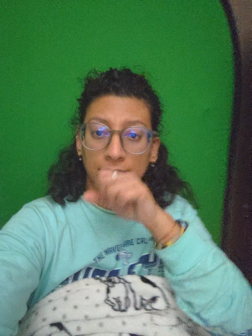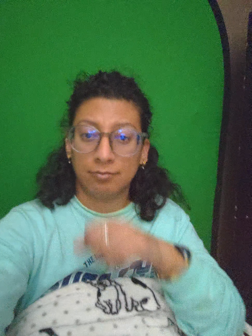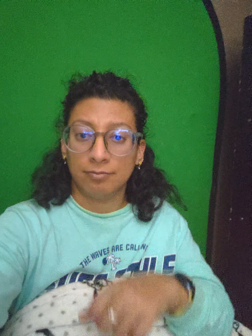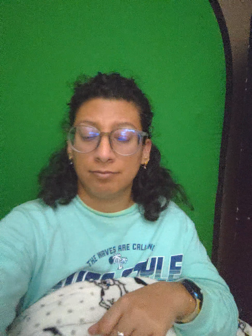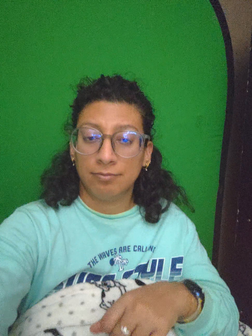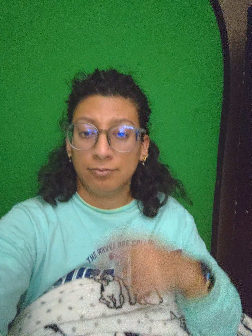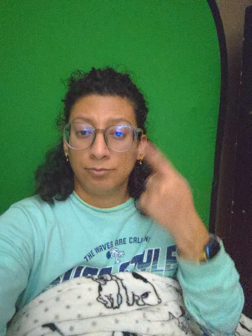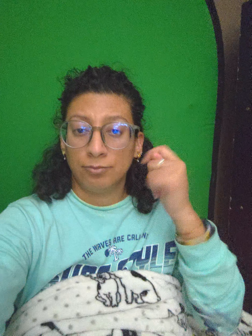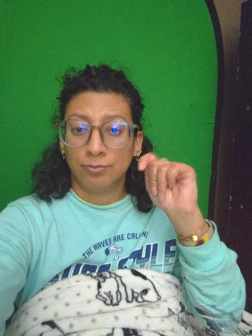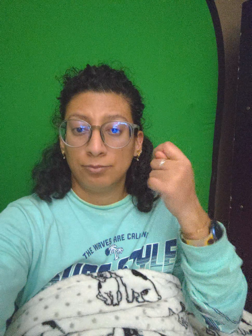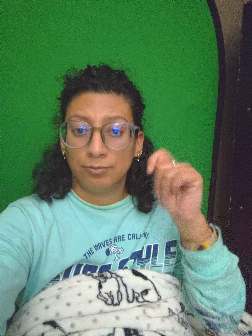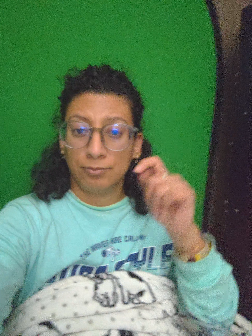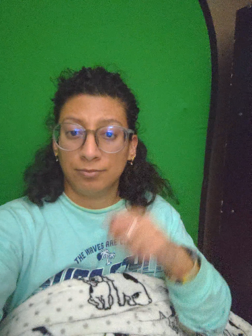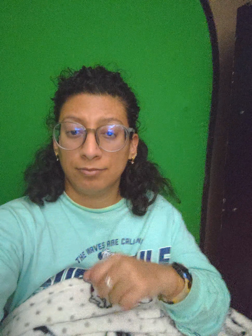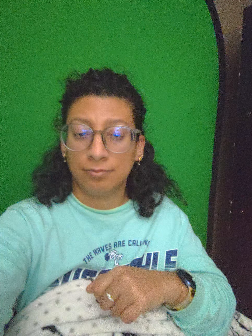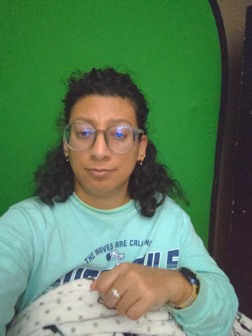toy